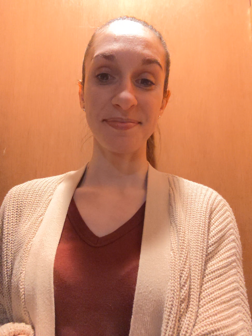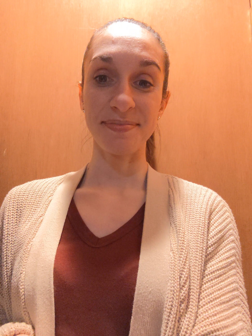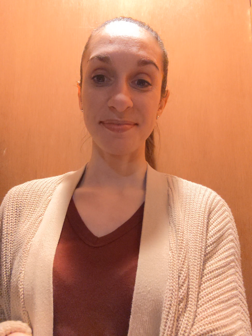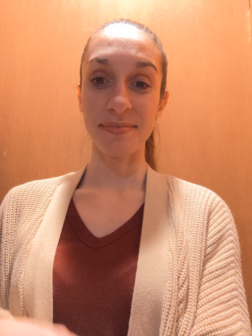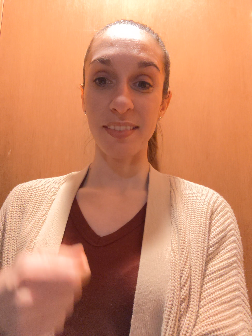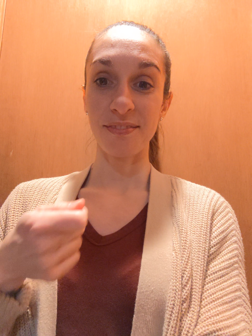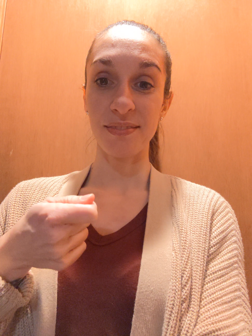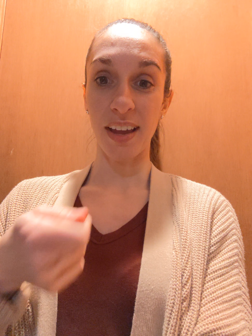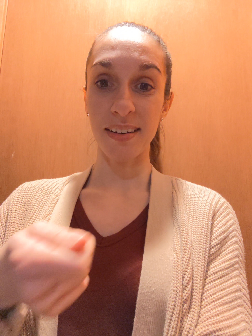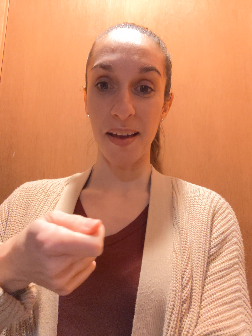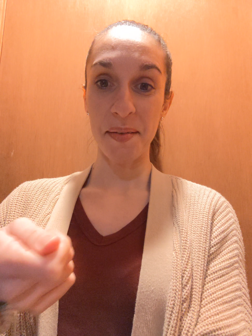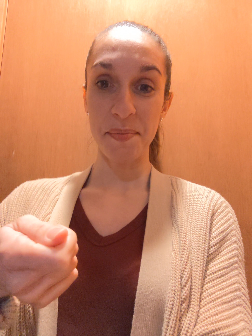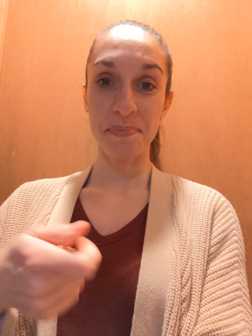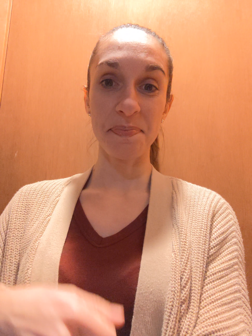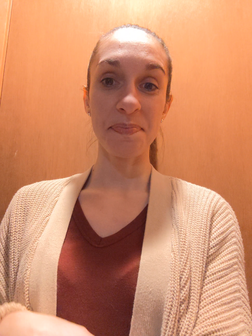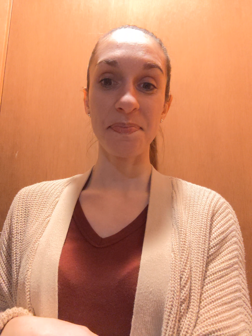vacuum